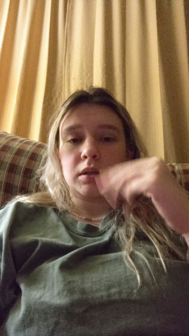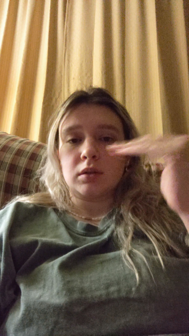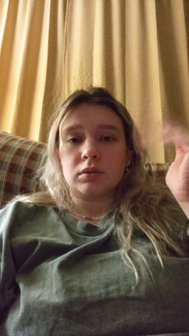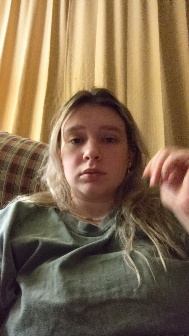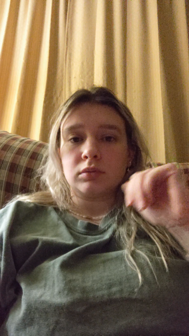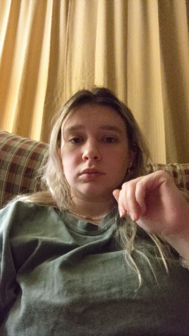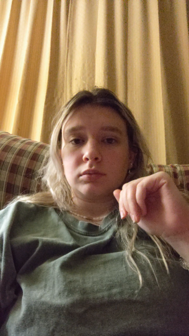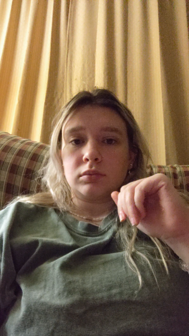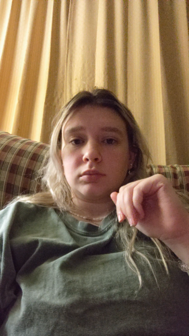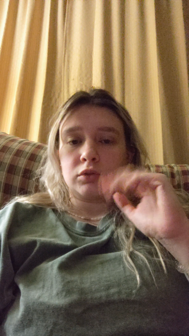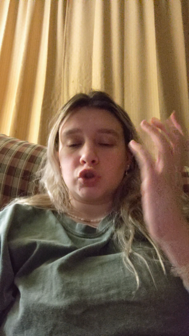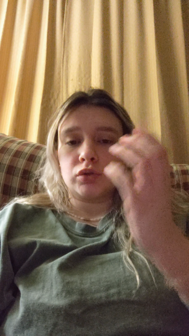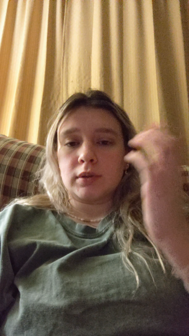shake